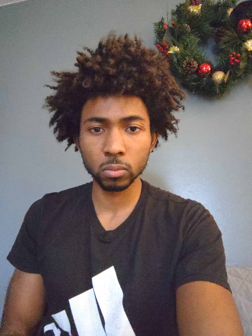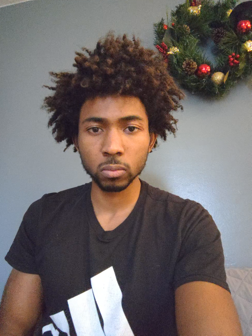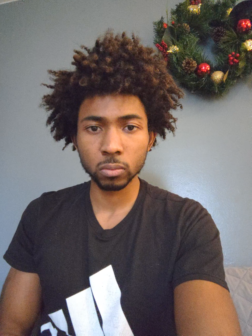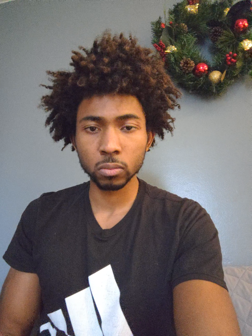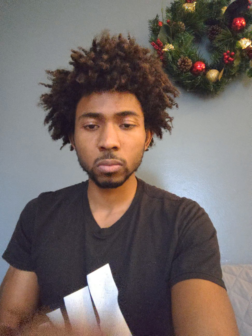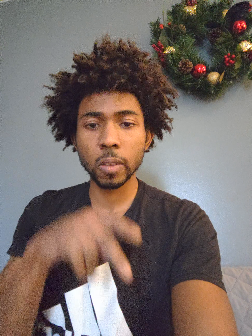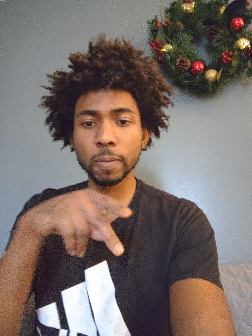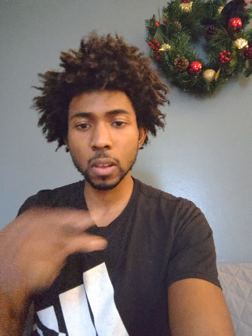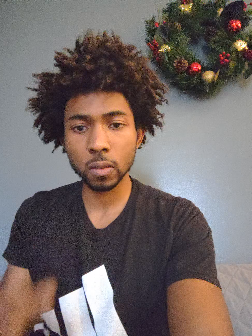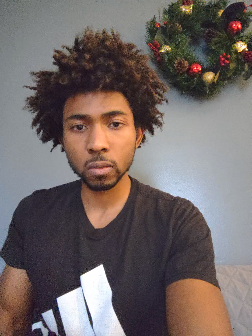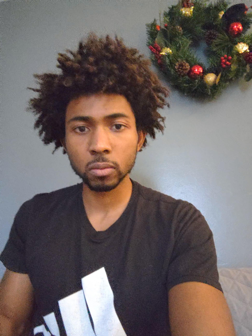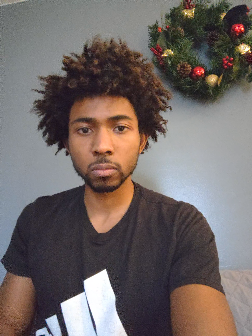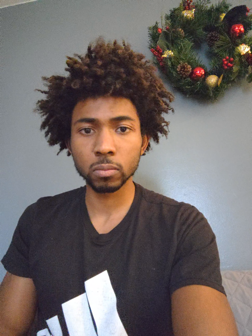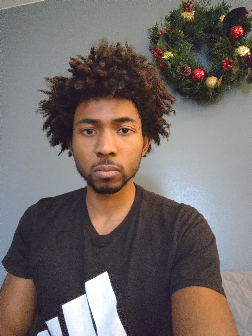fall